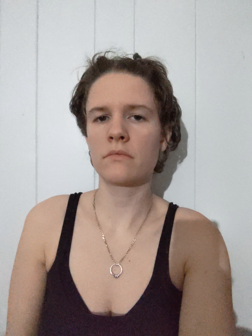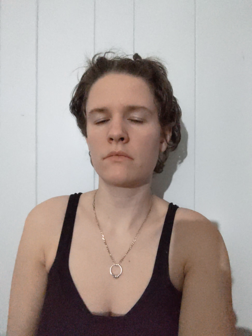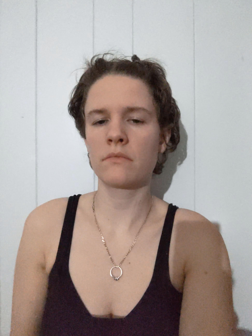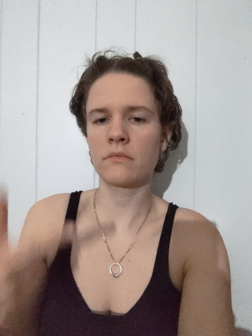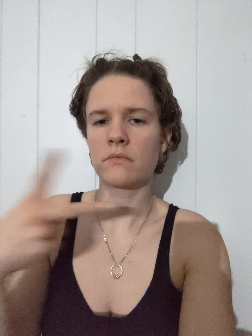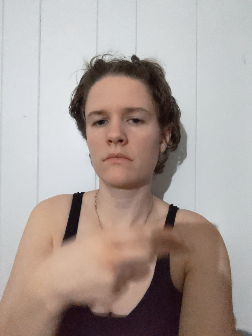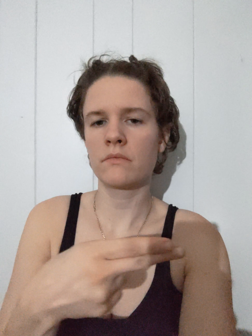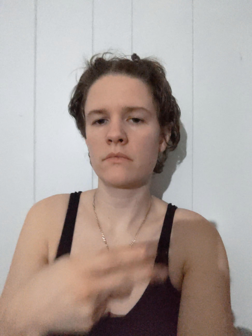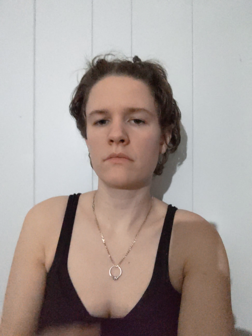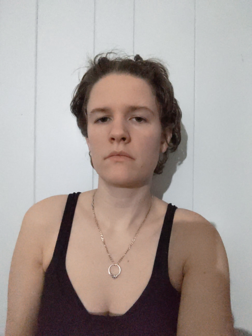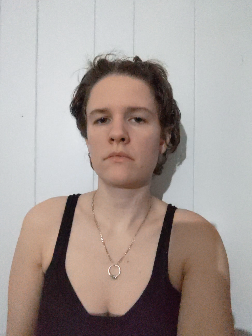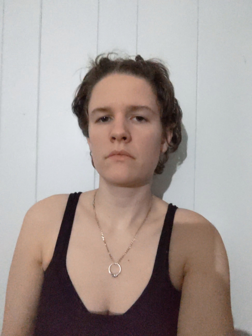cut